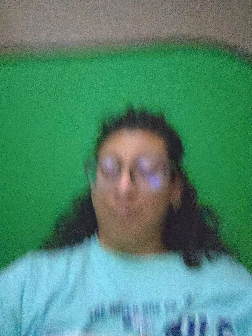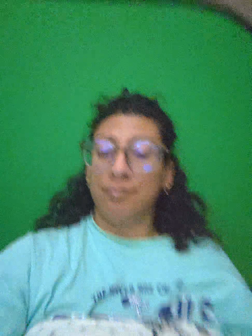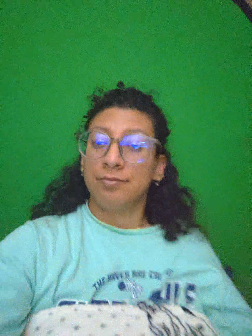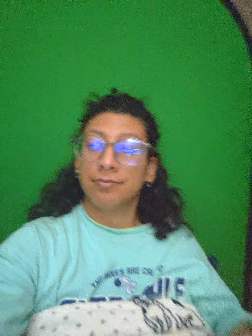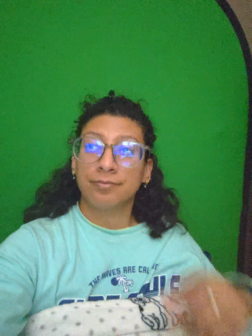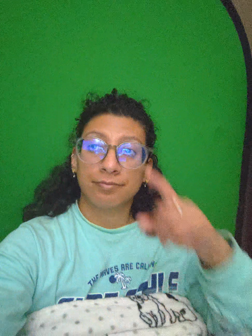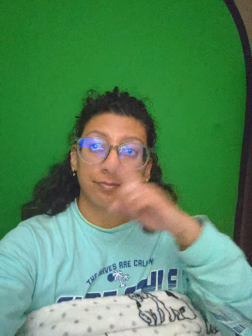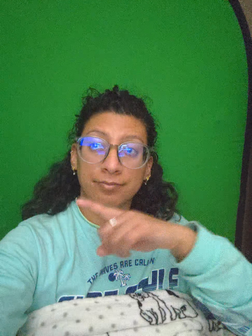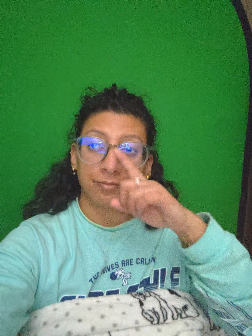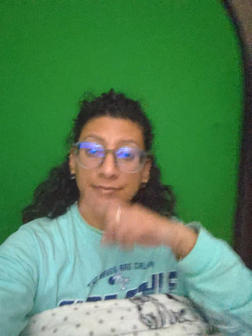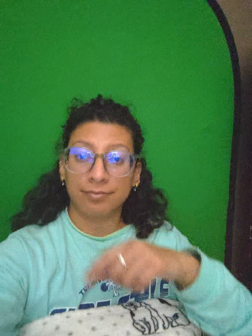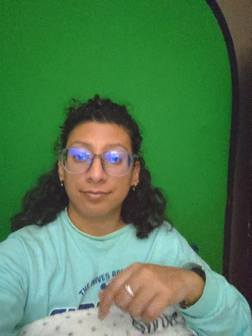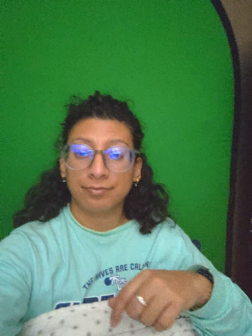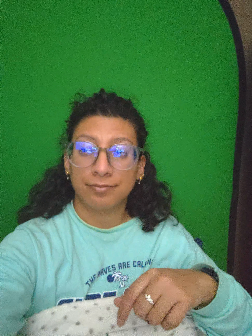mouse